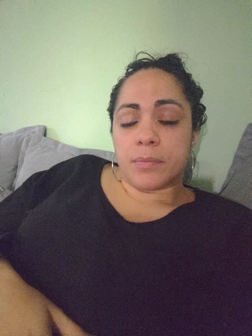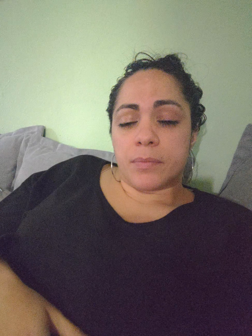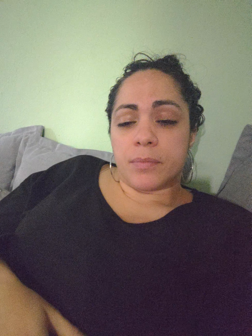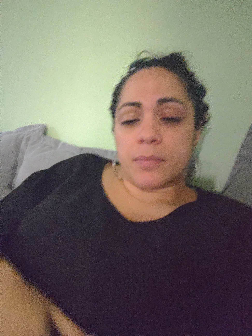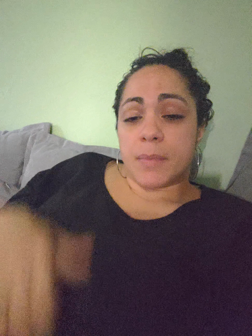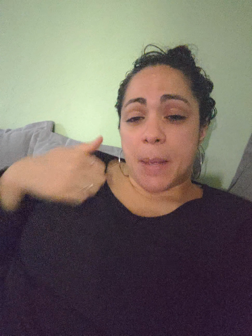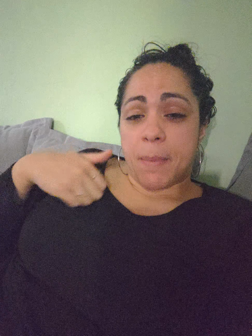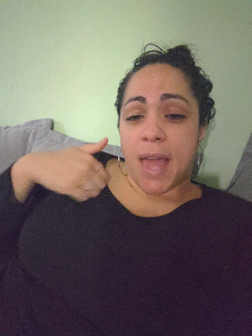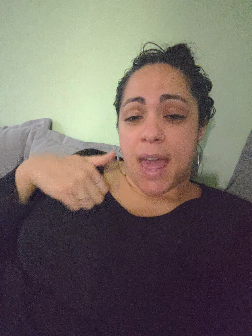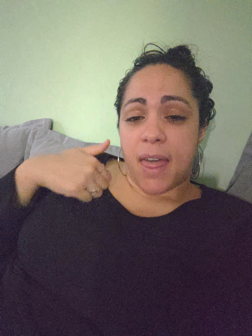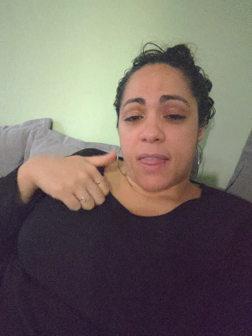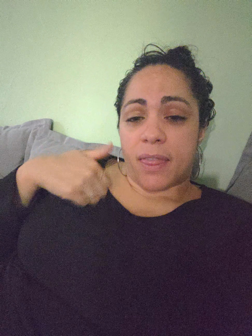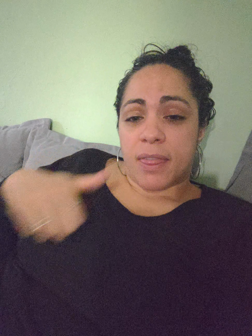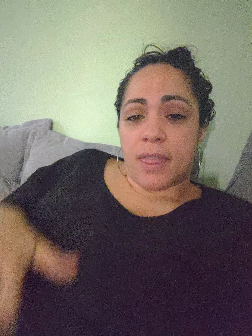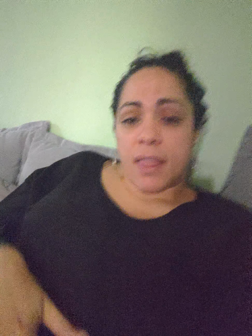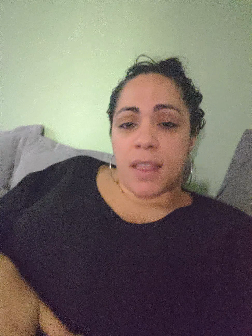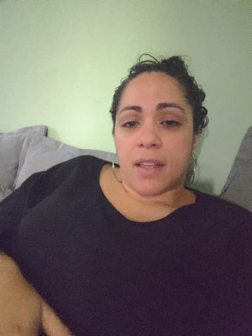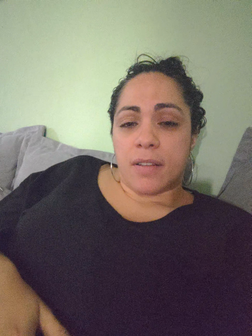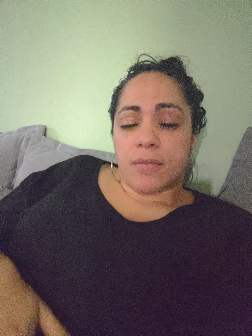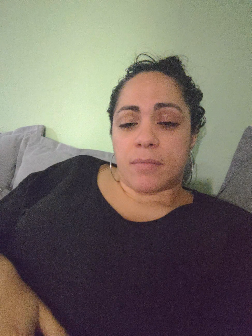bath